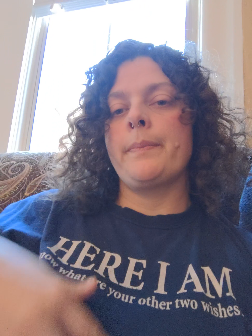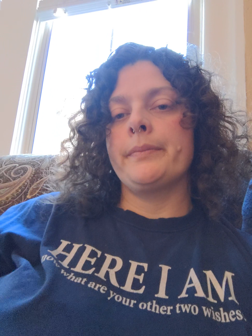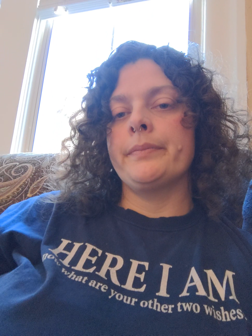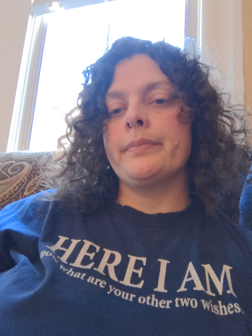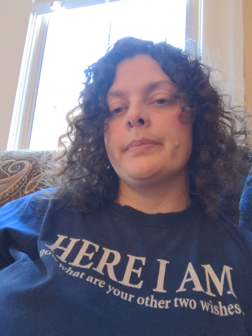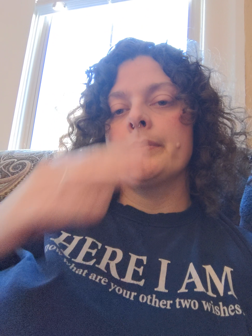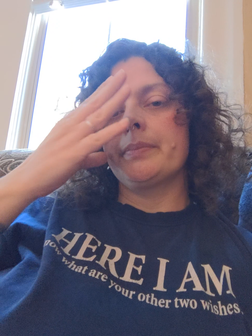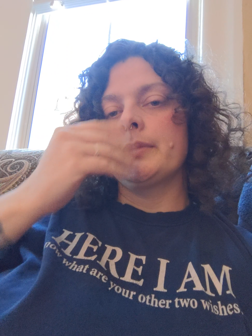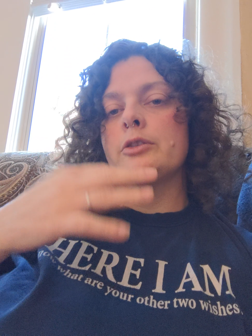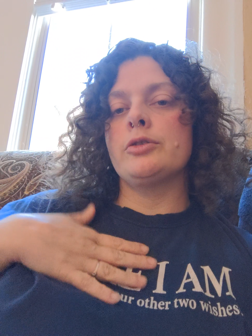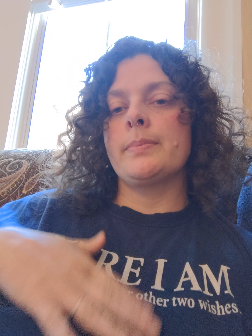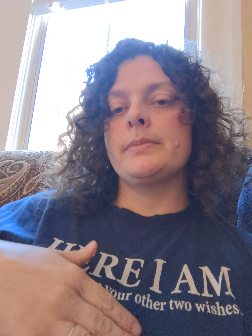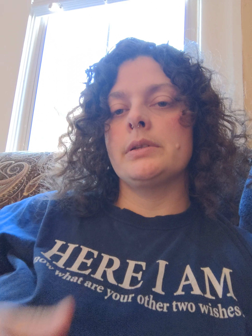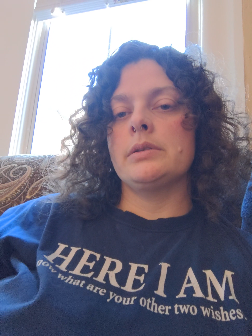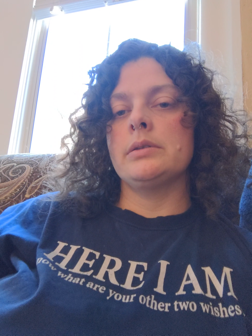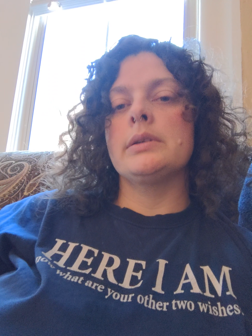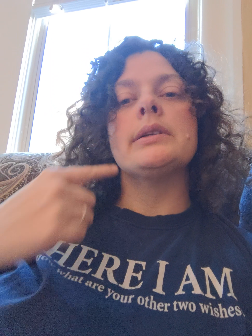pajamas